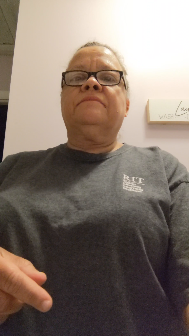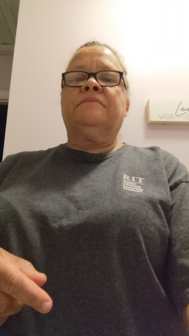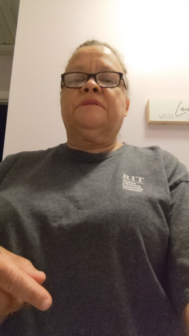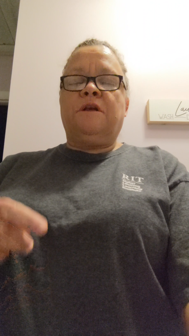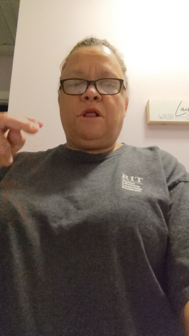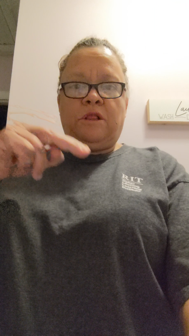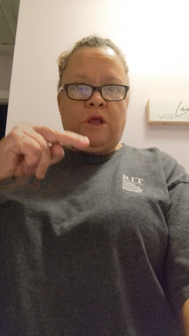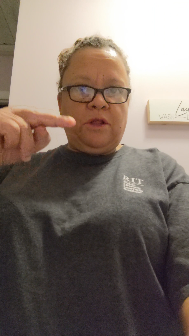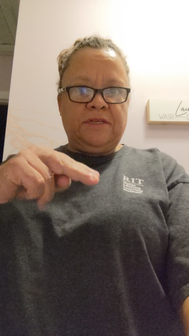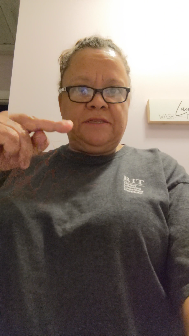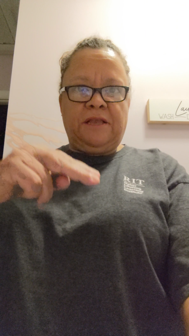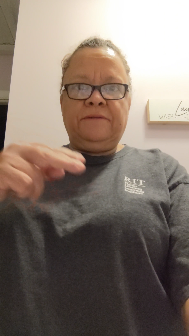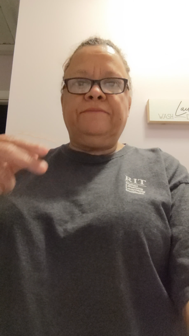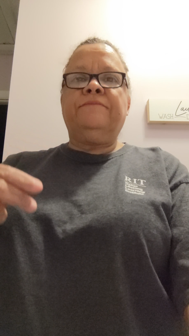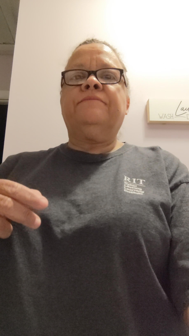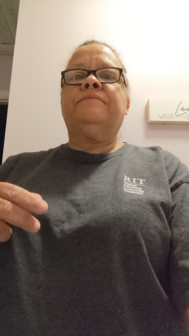nurse